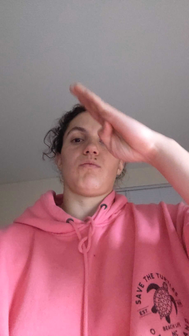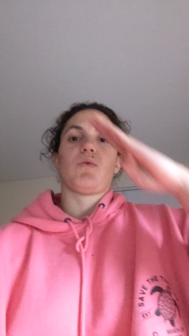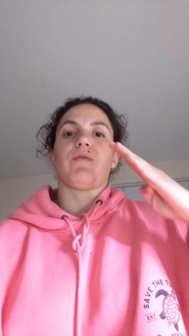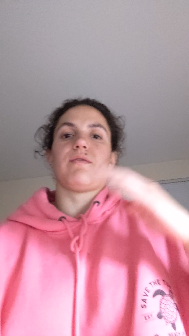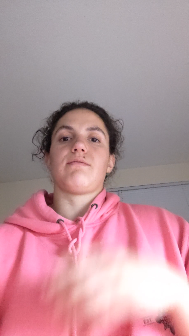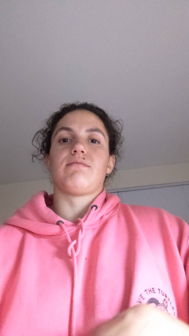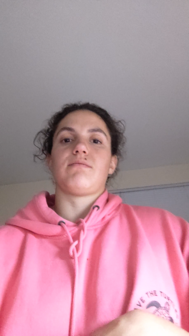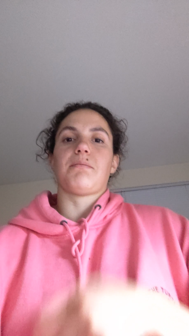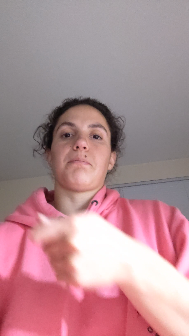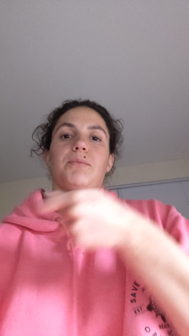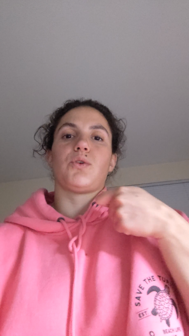pull